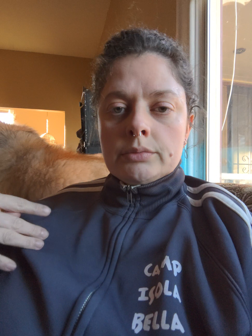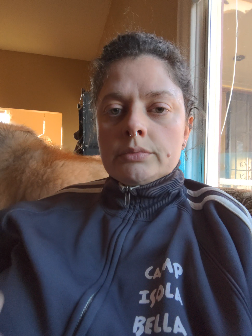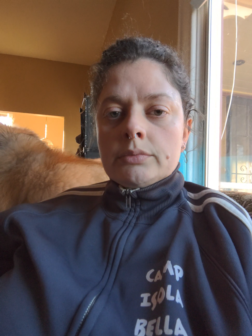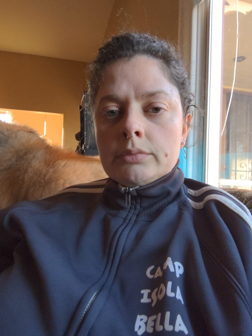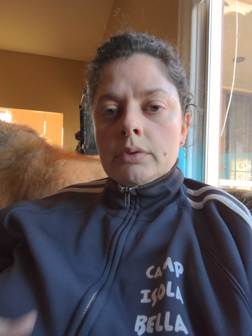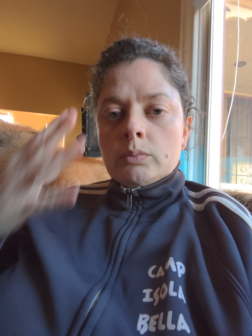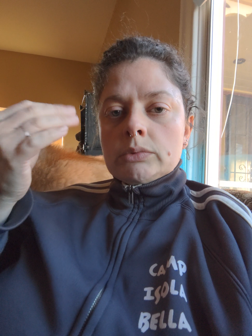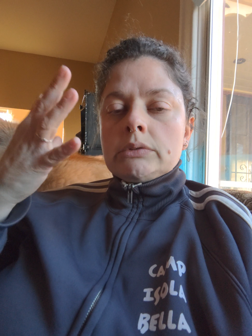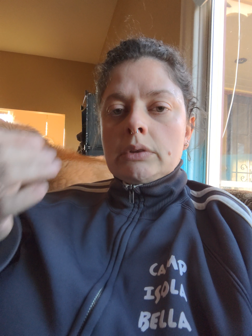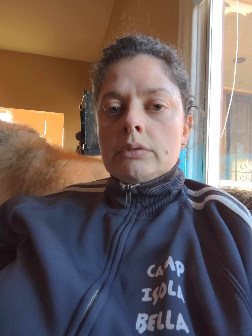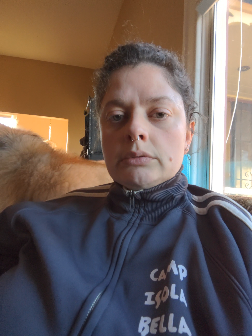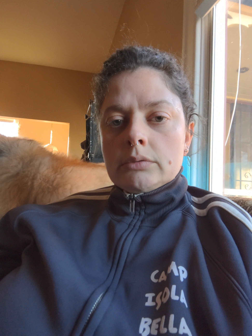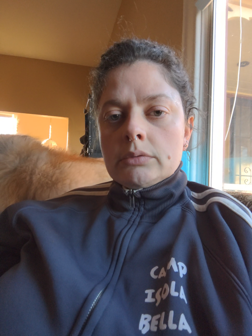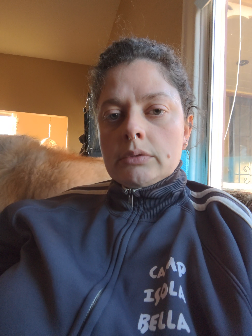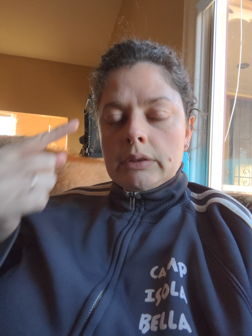outside